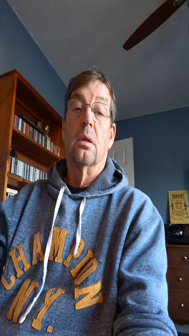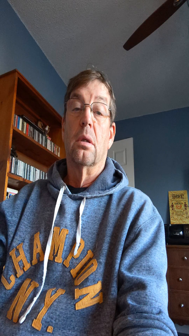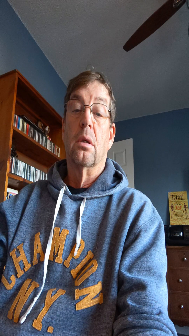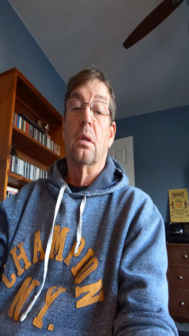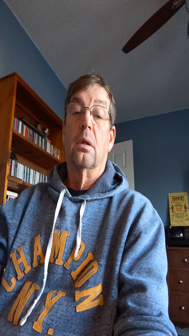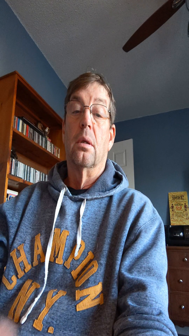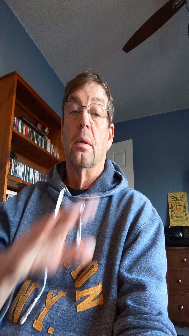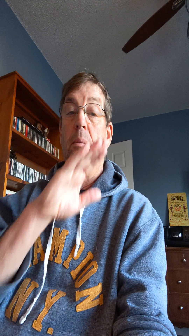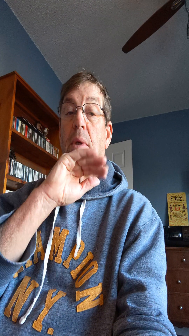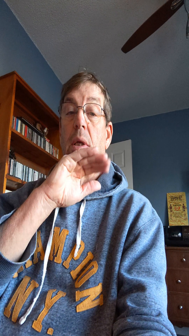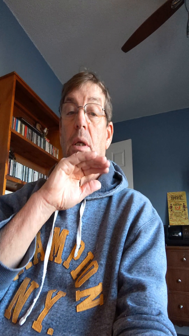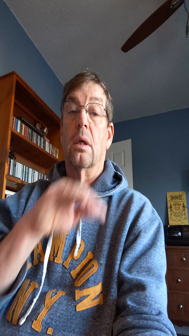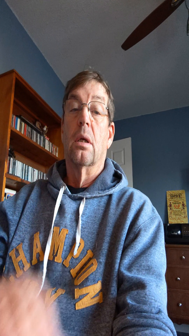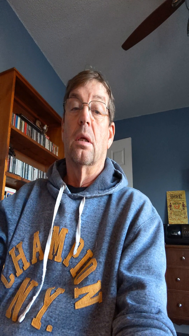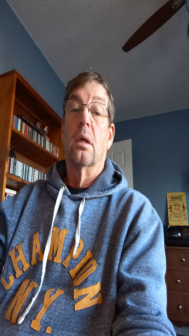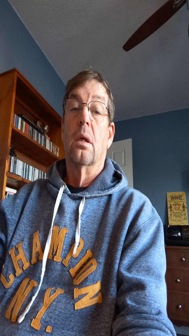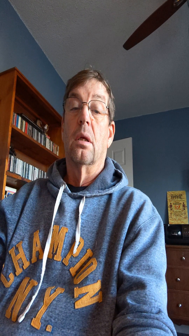pig